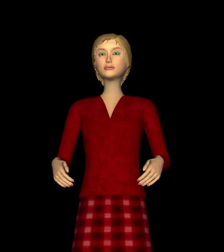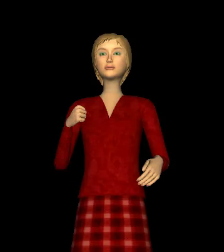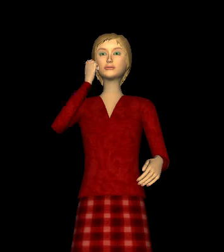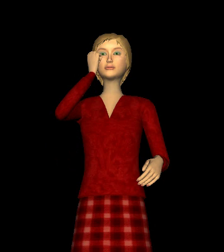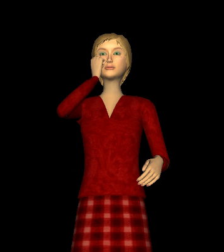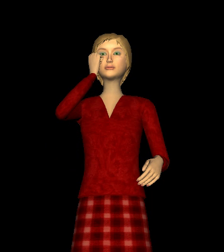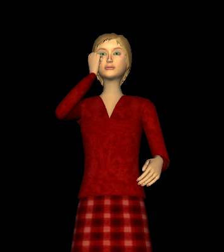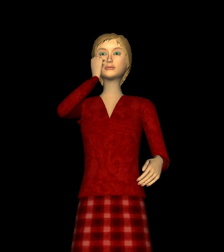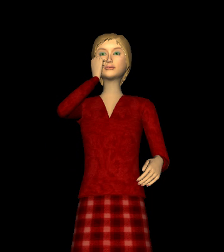معجنات